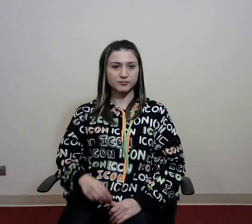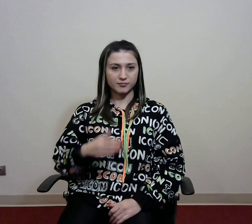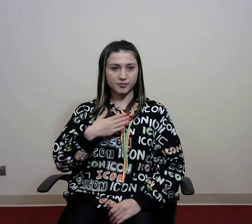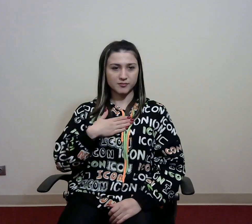mən